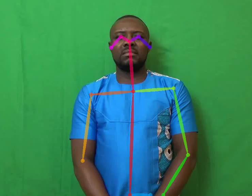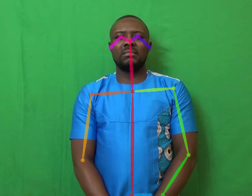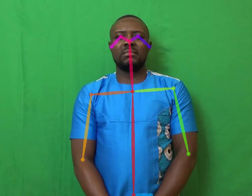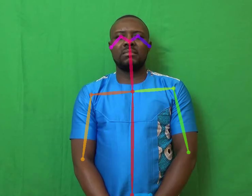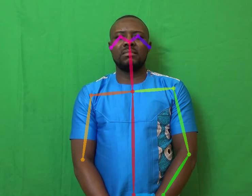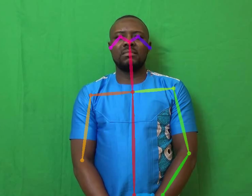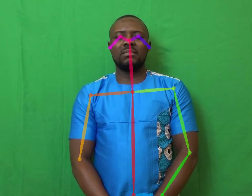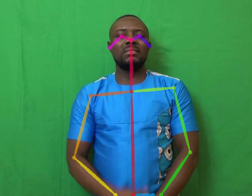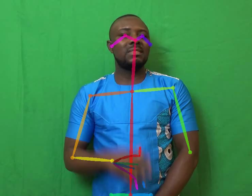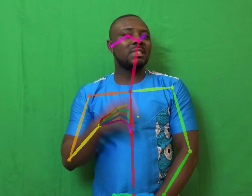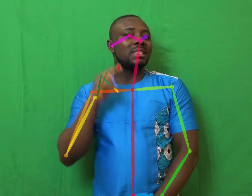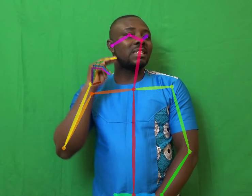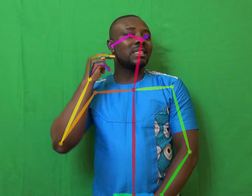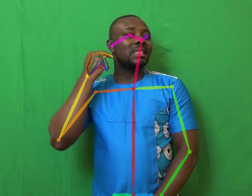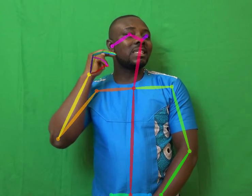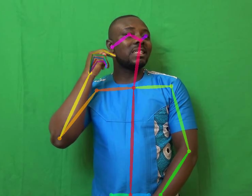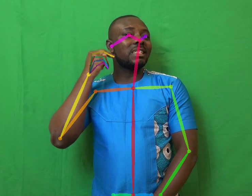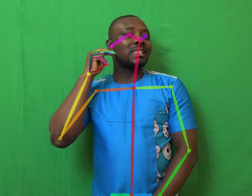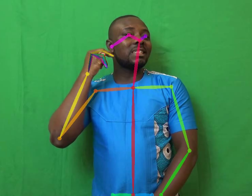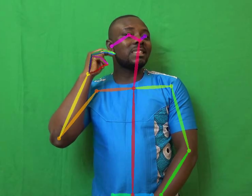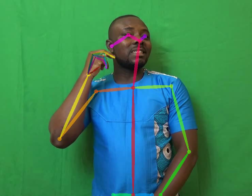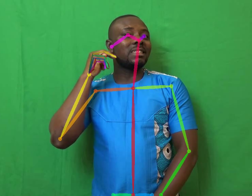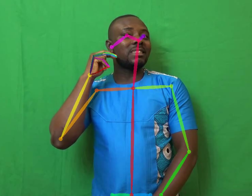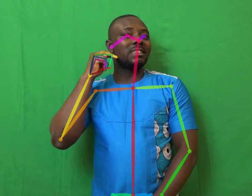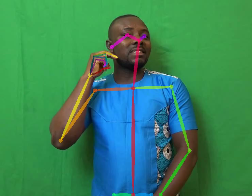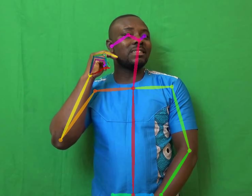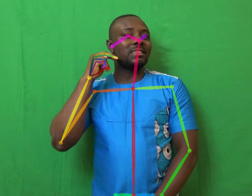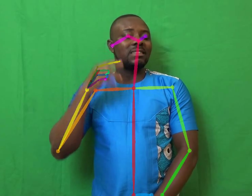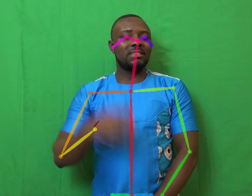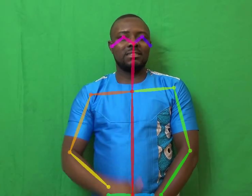niece